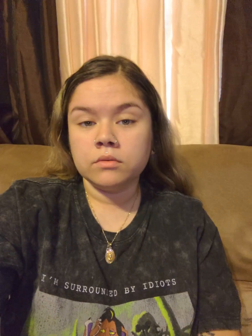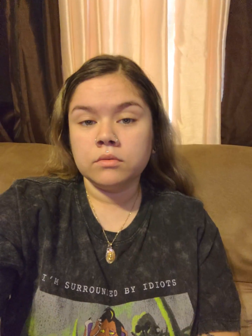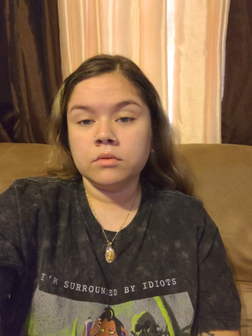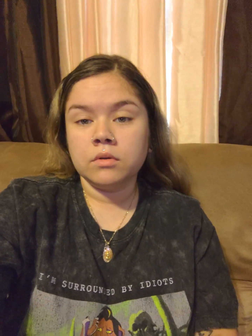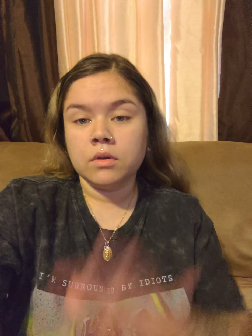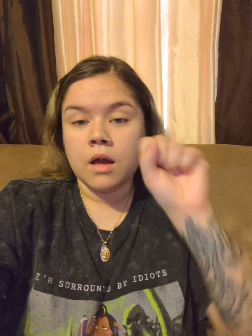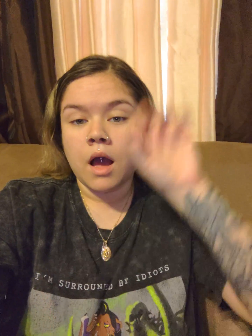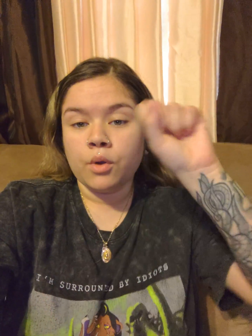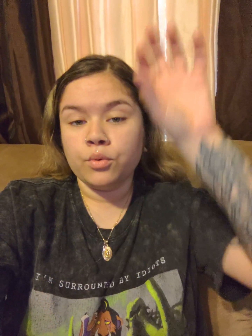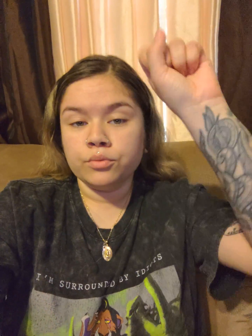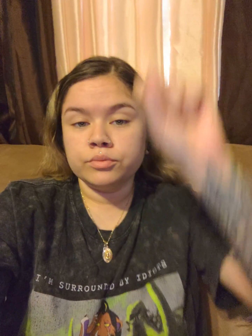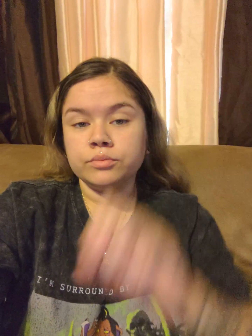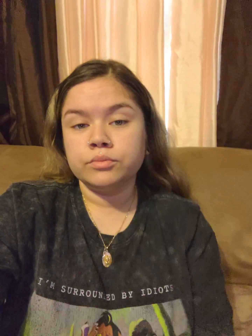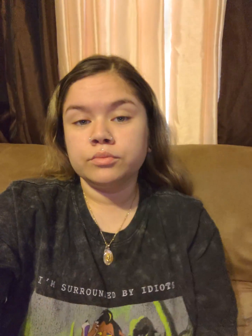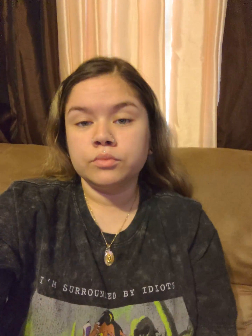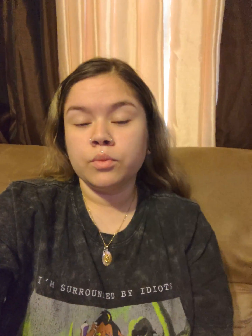ladder